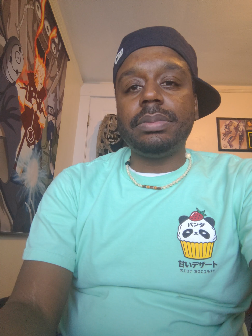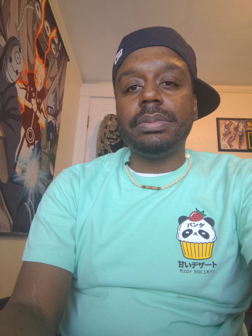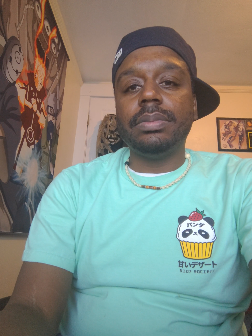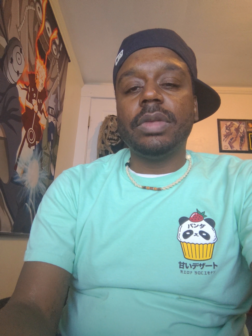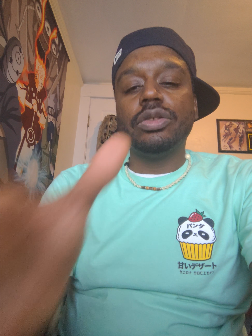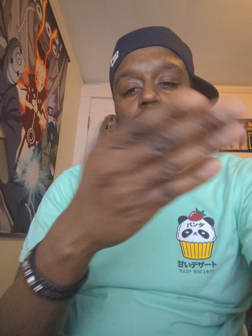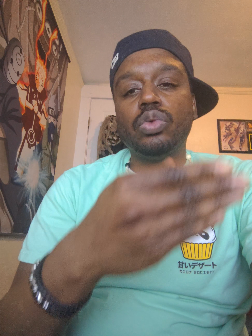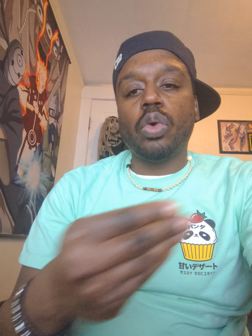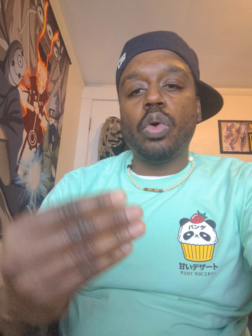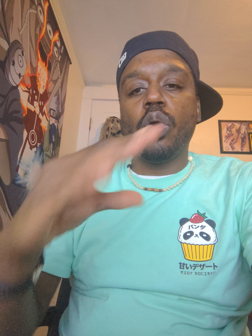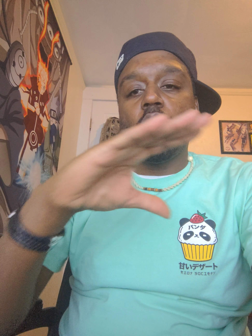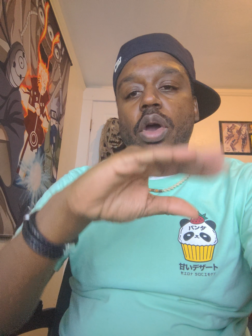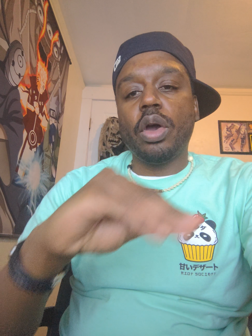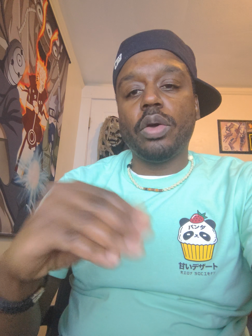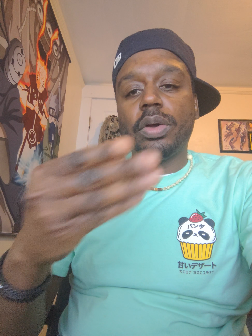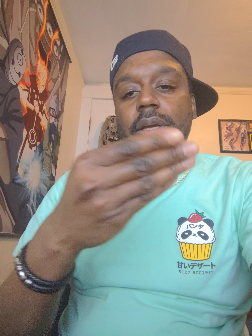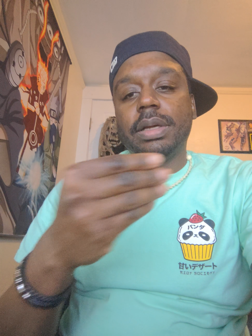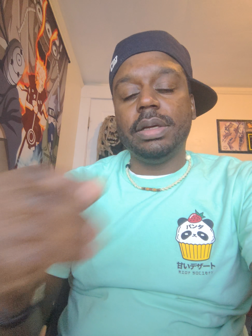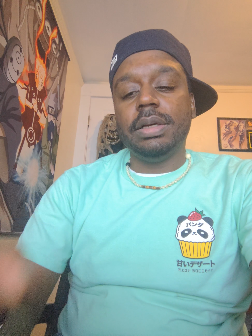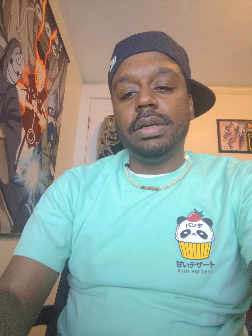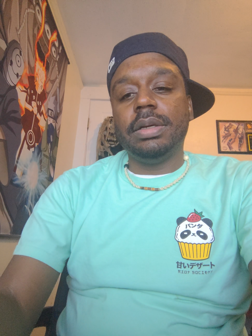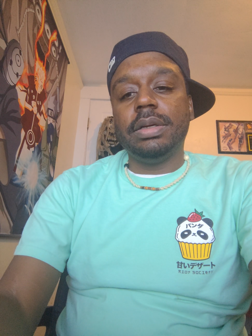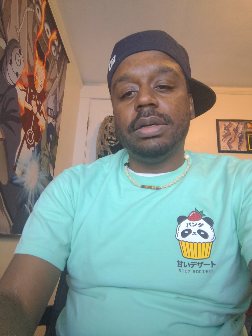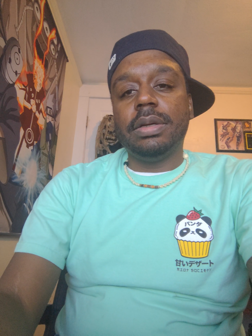story